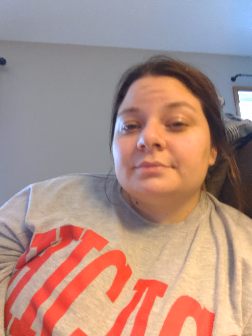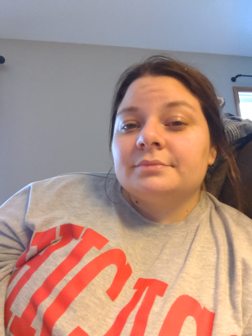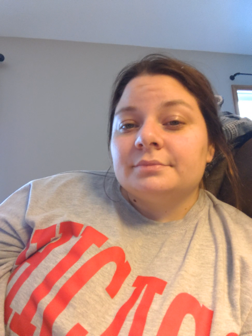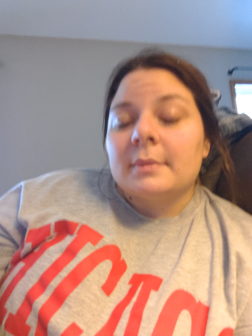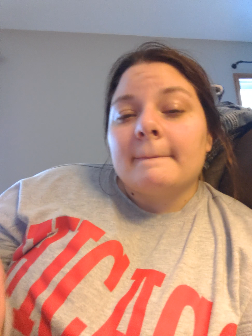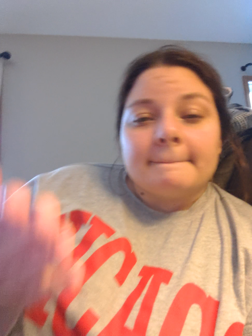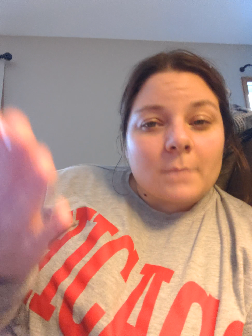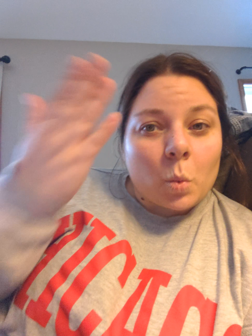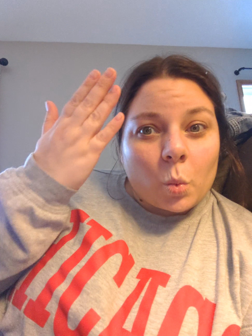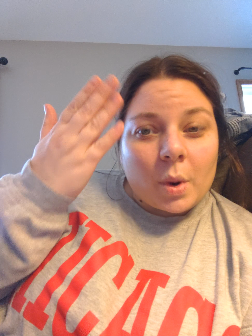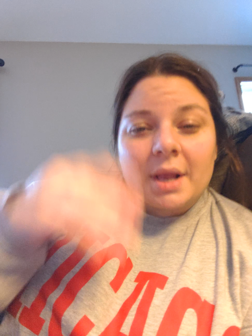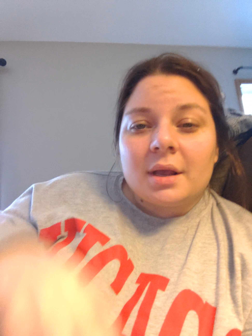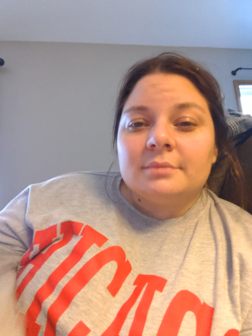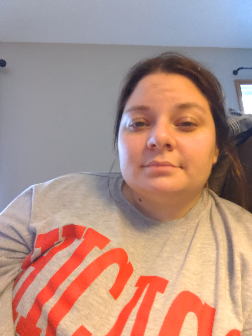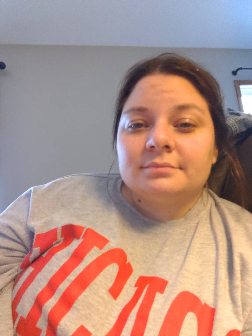morning